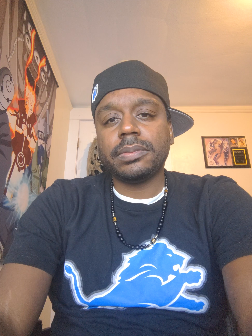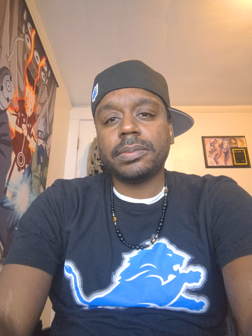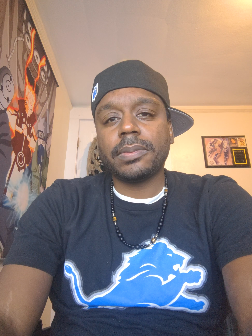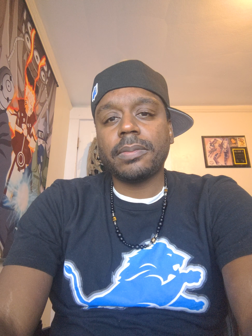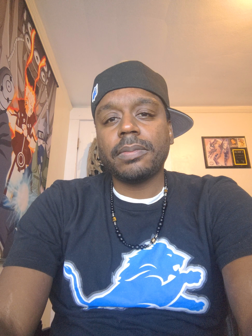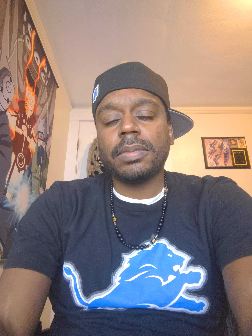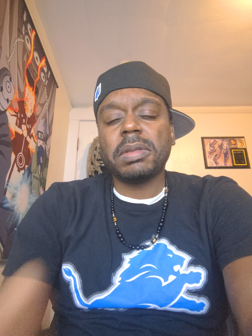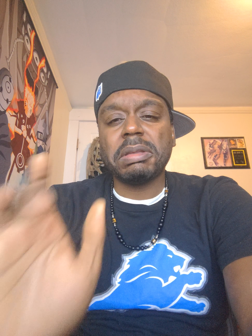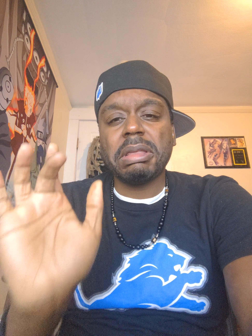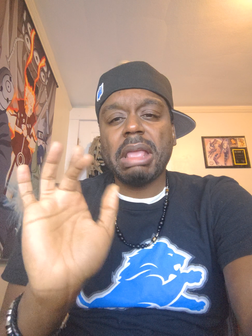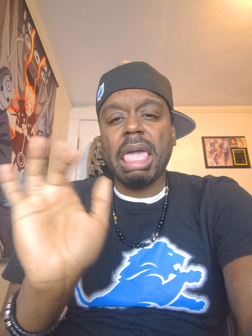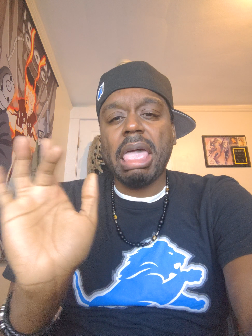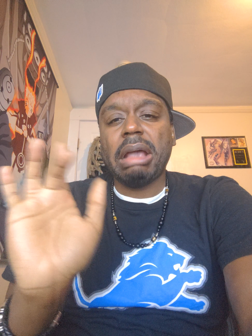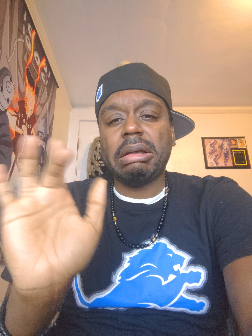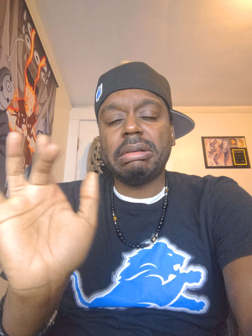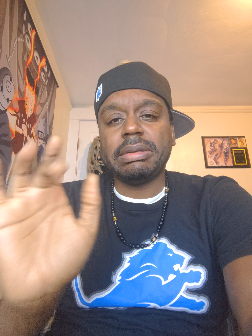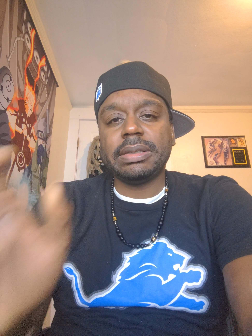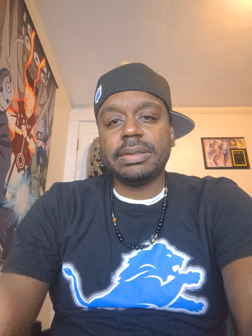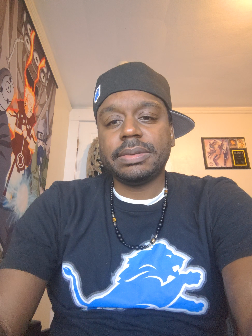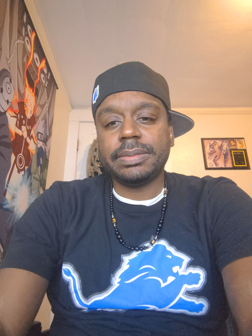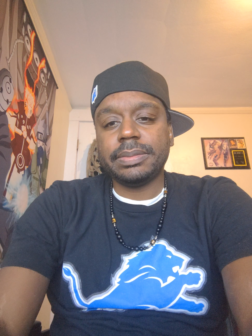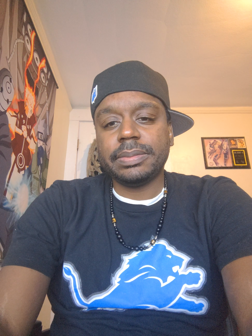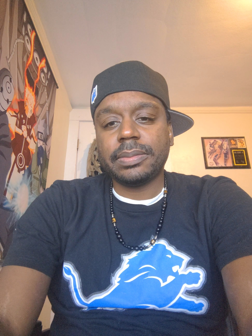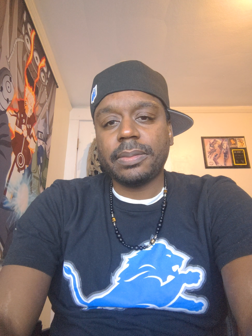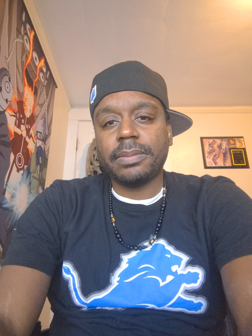yucky